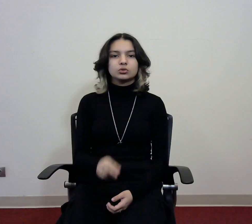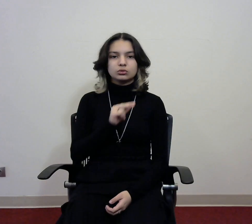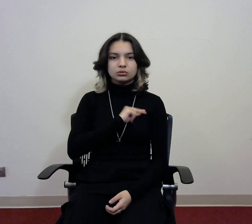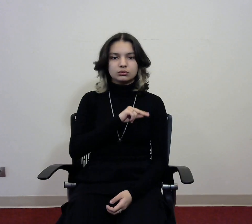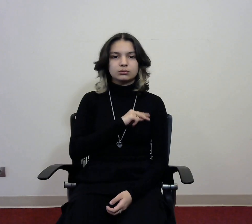işləmək